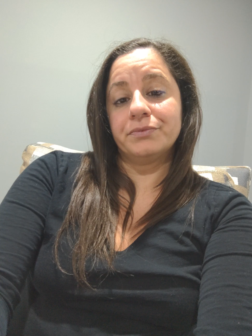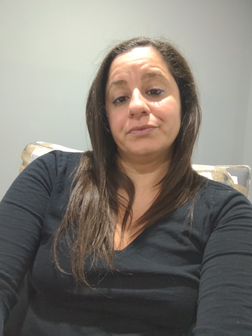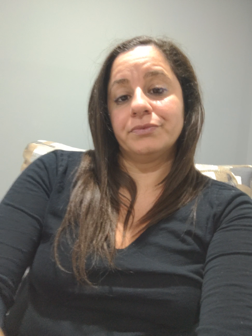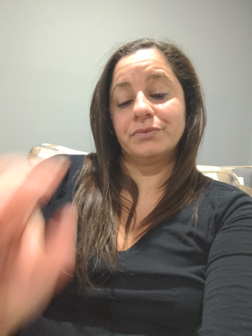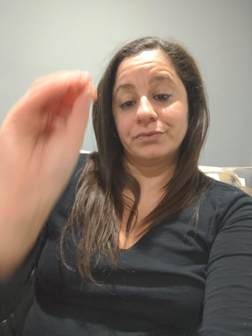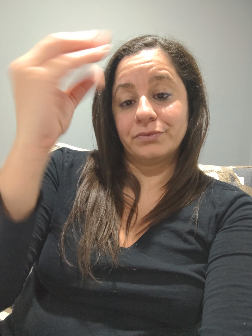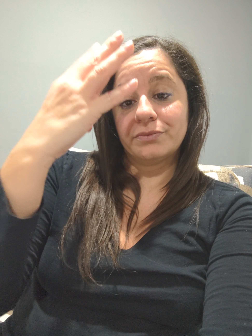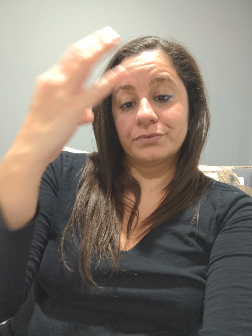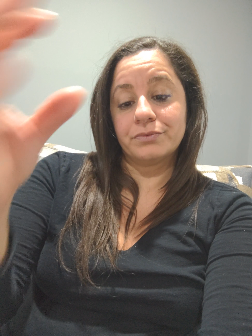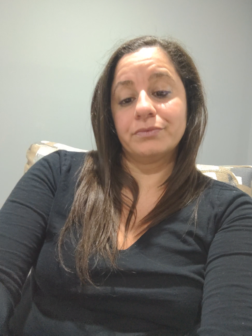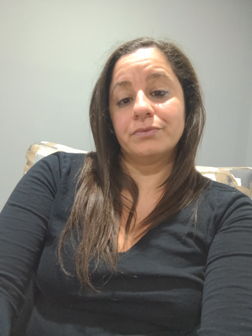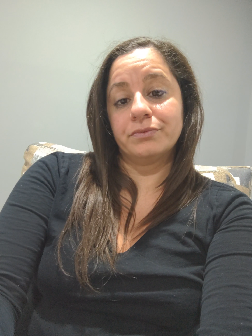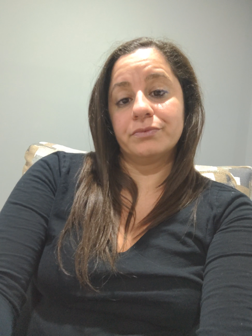sun